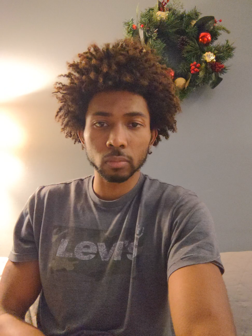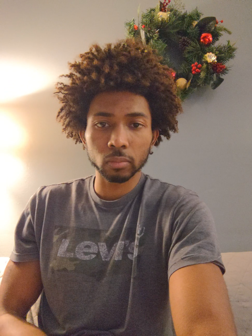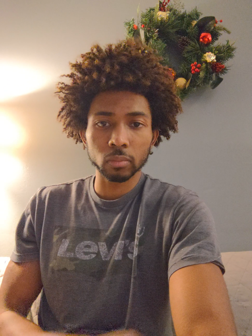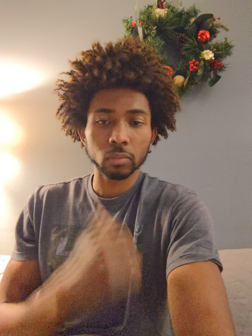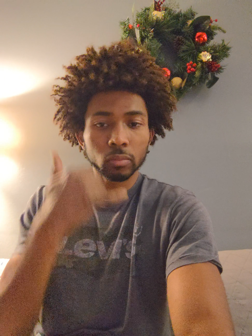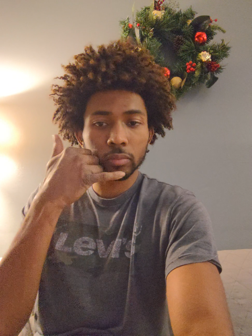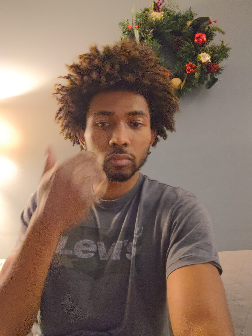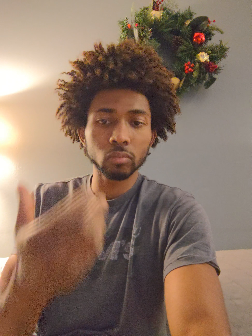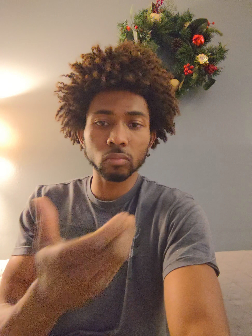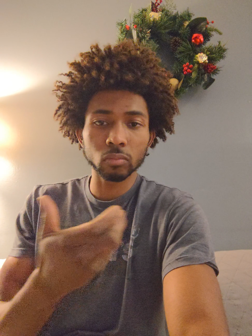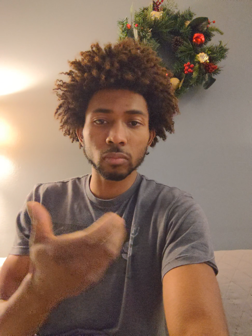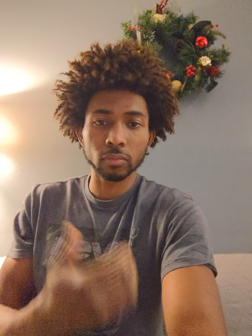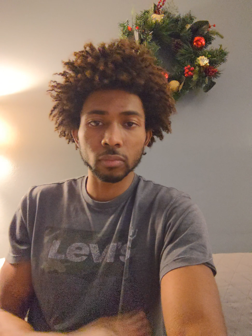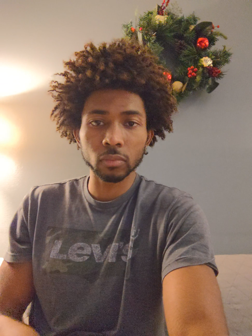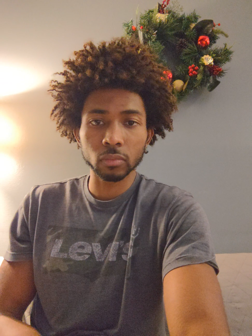call on the phone